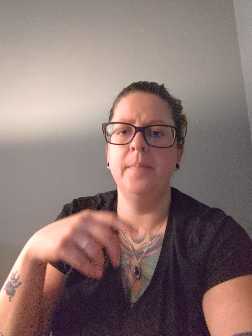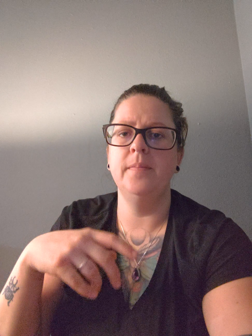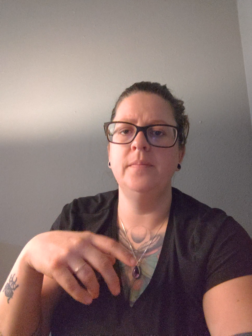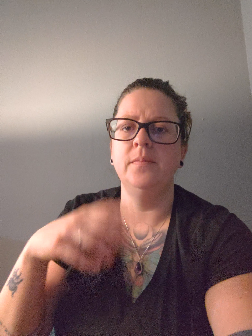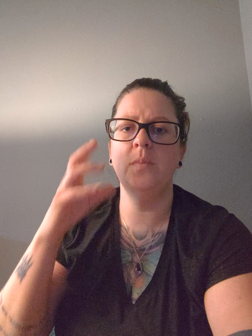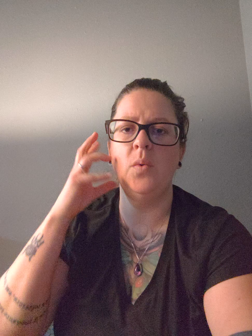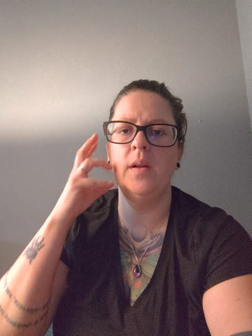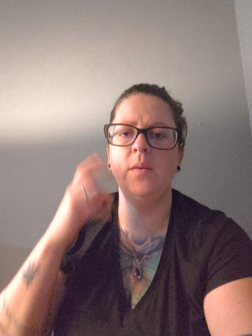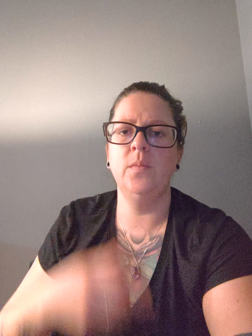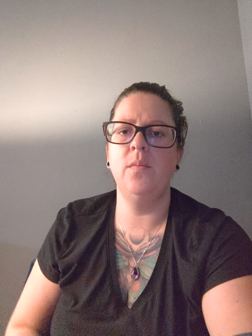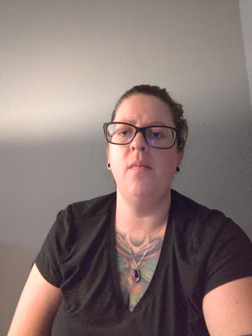radio